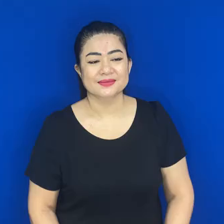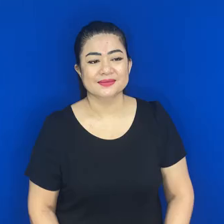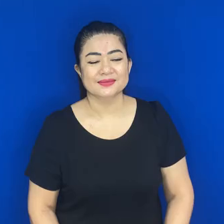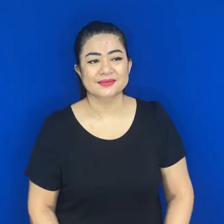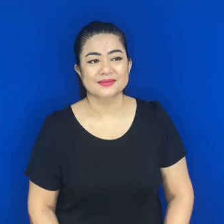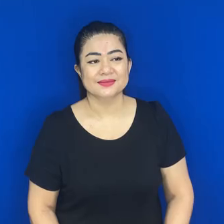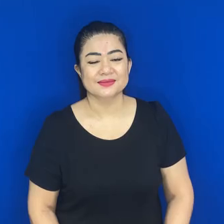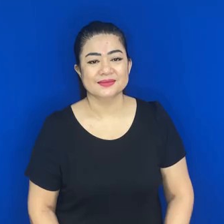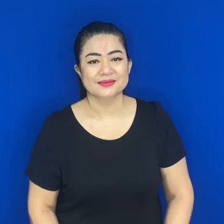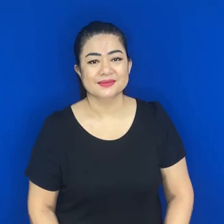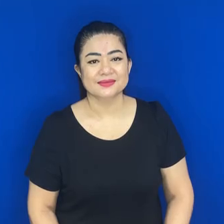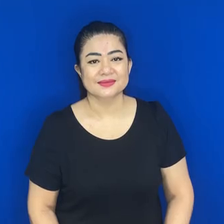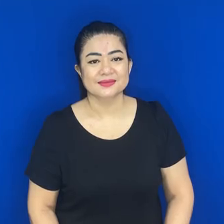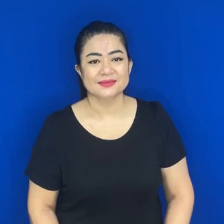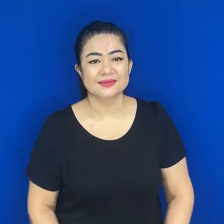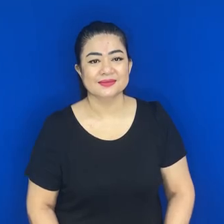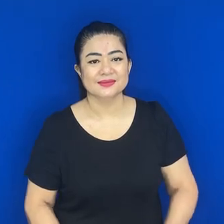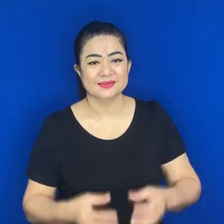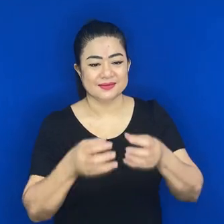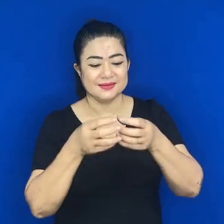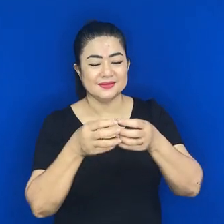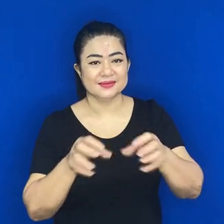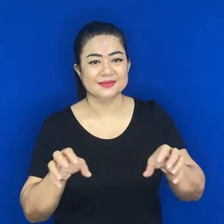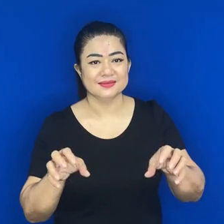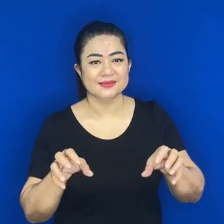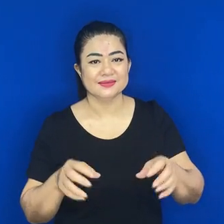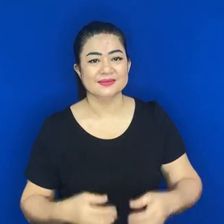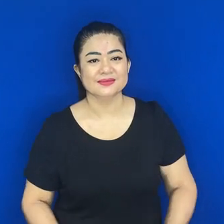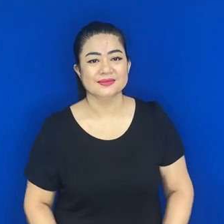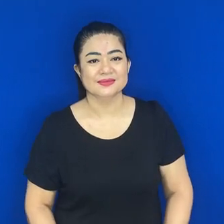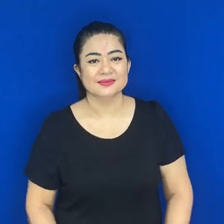egg